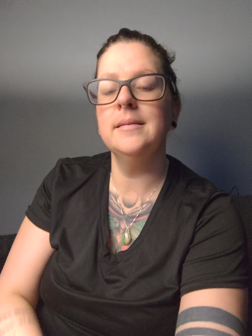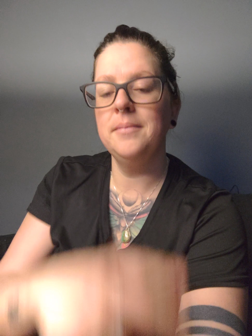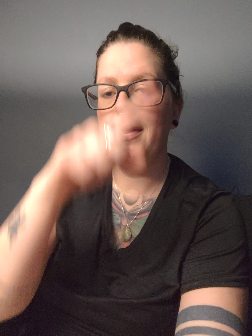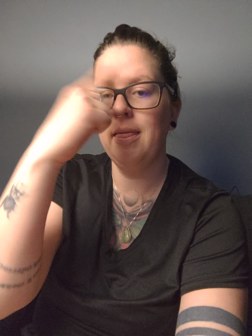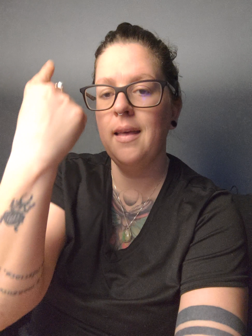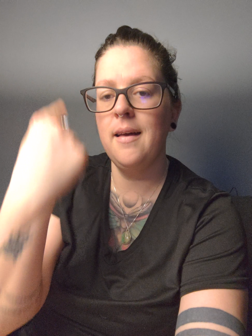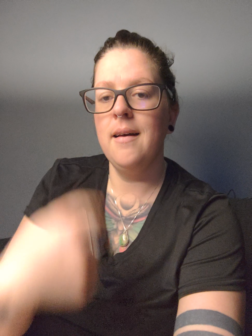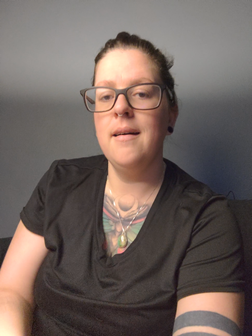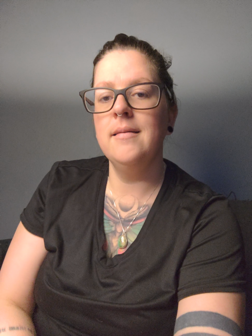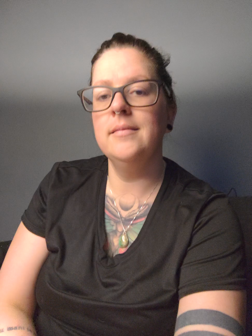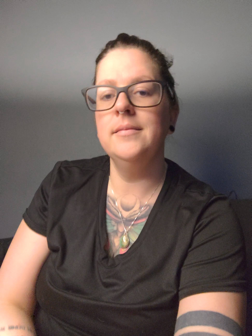black